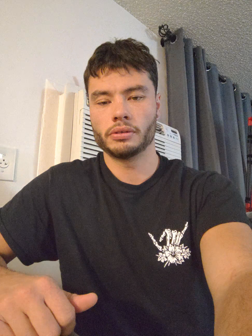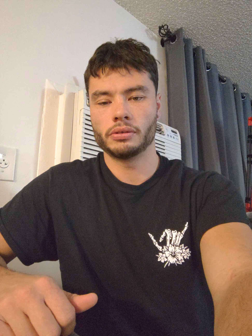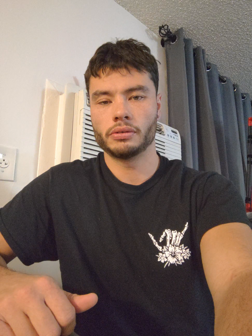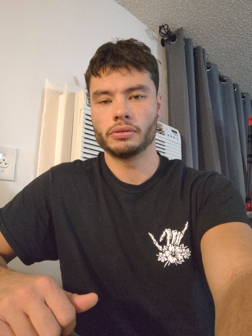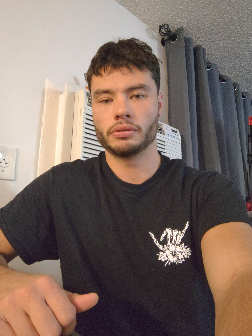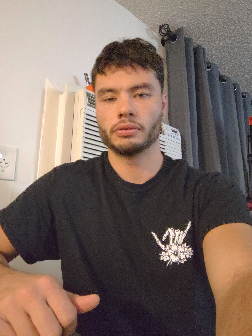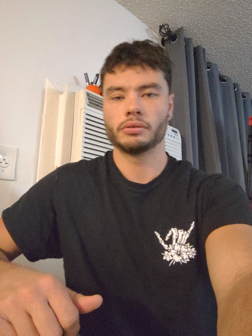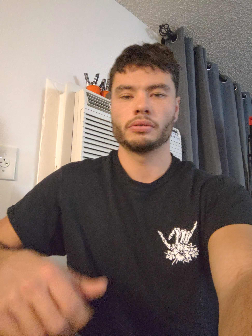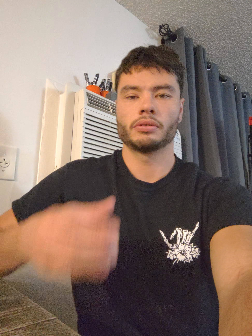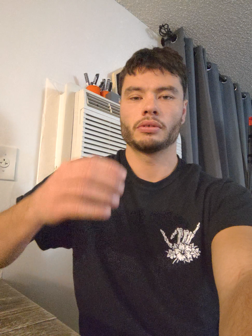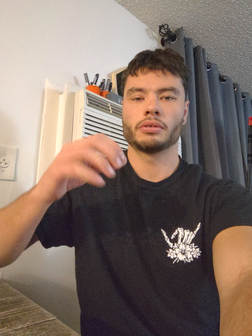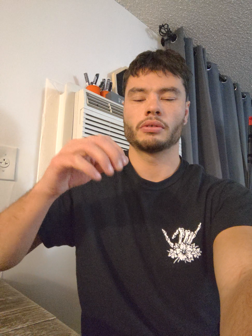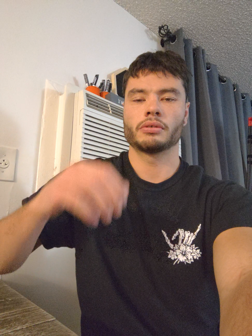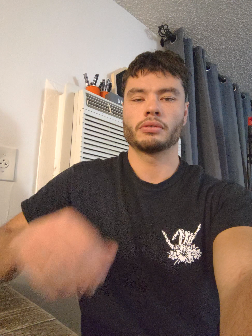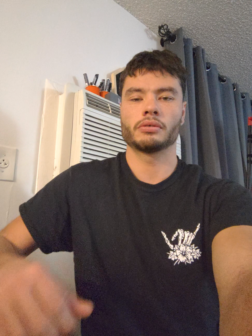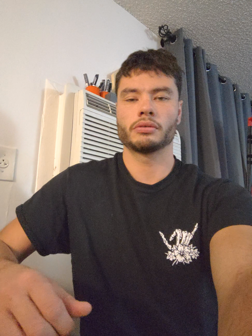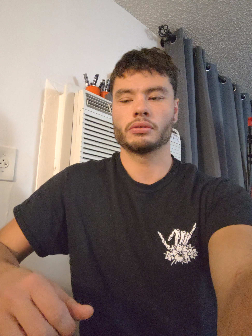can